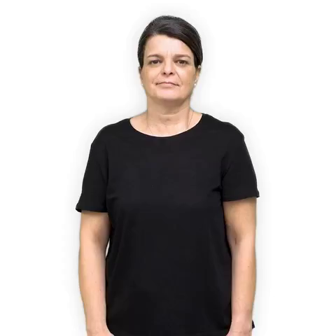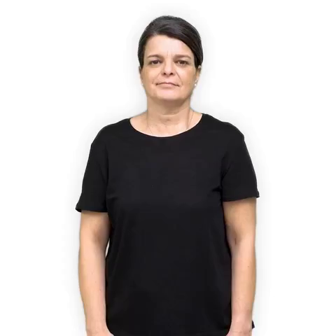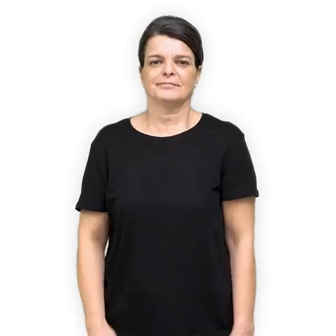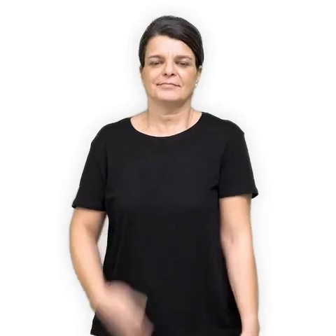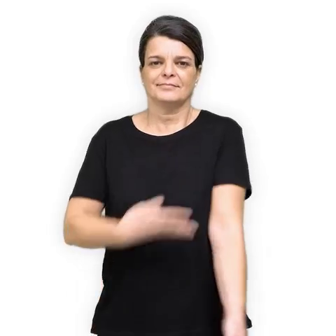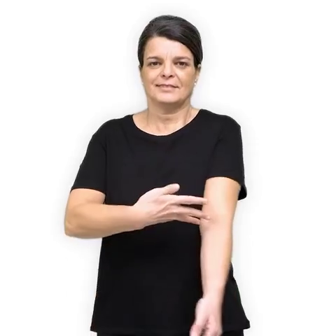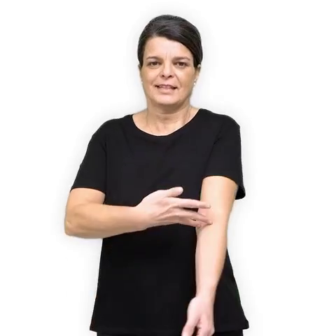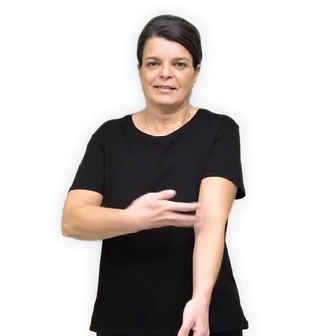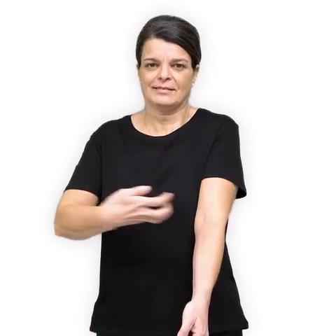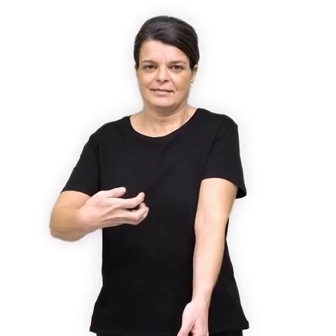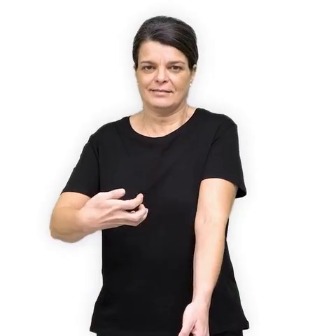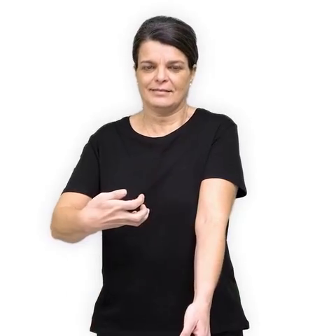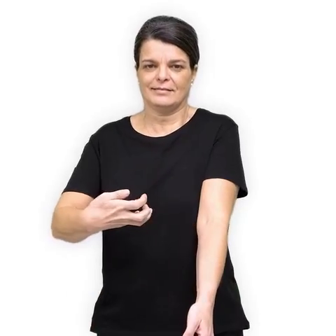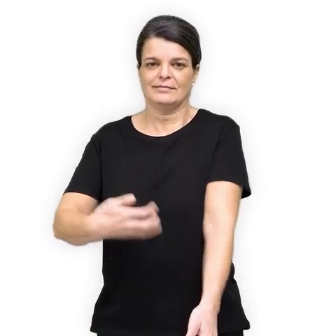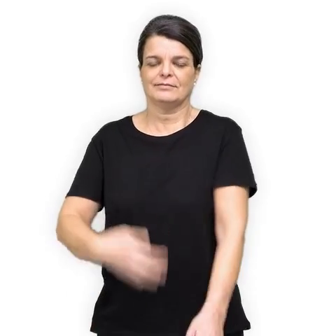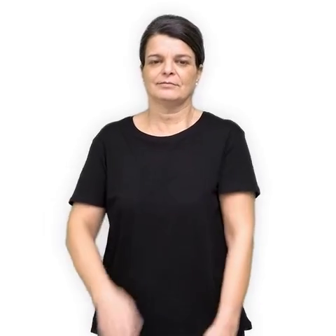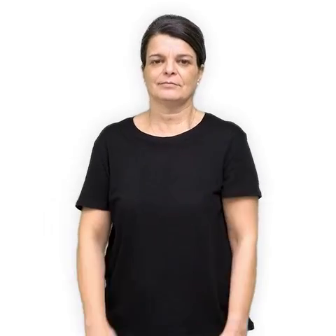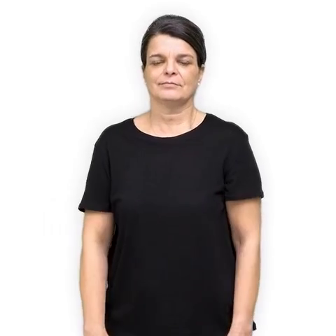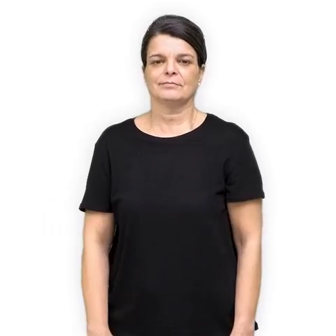analisis de sangre